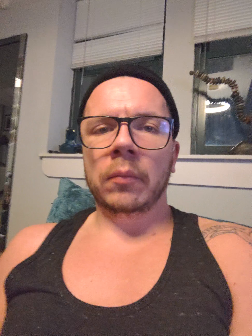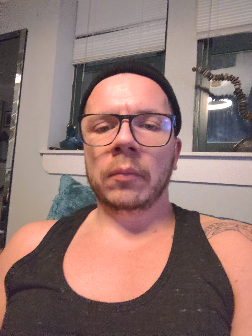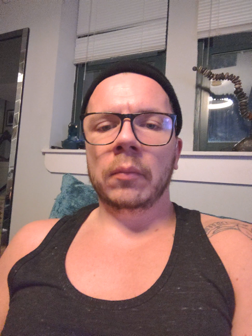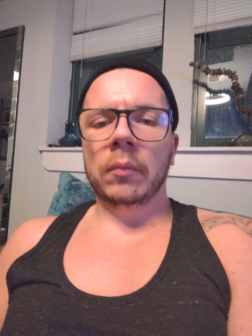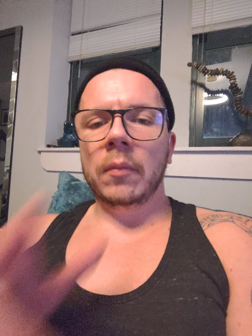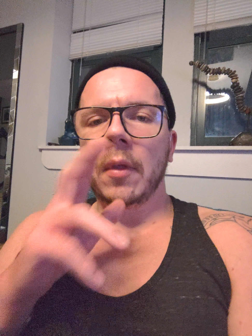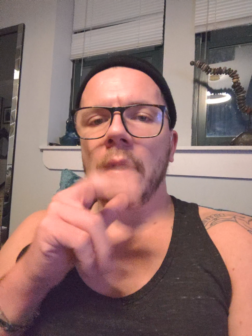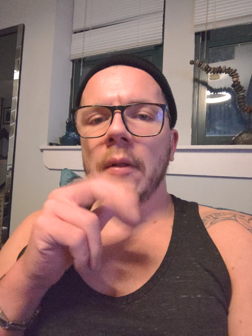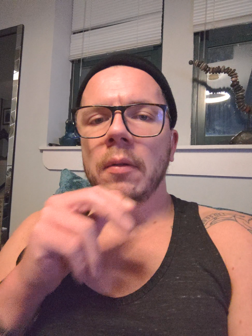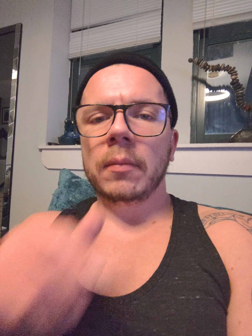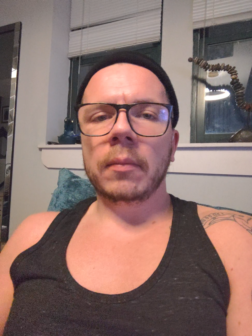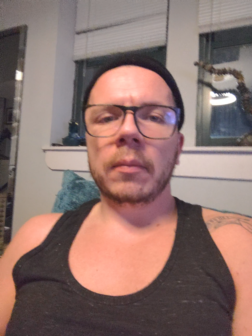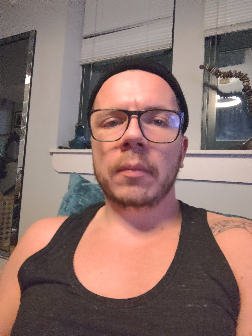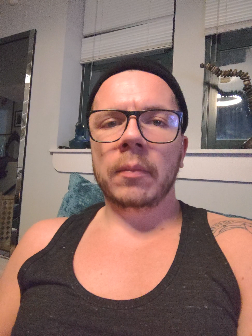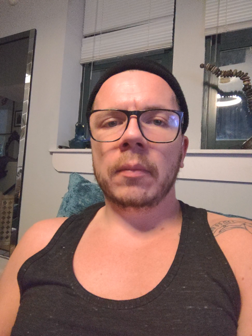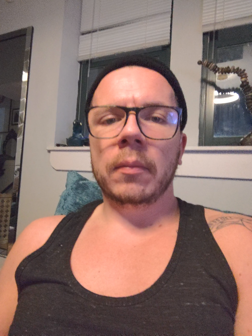hen